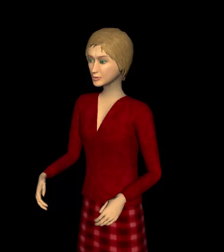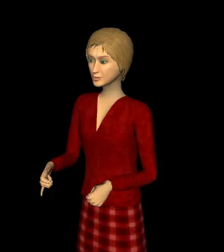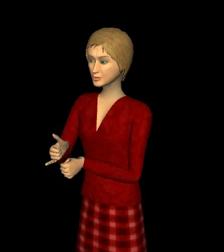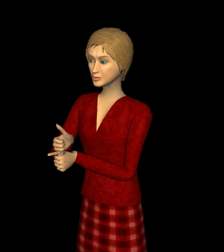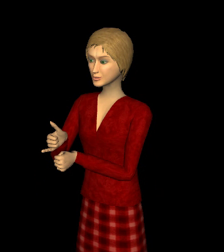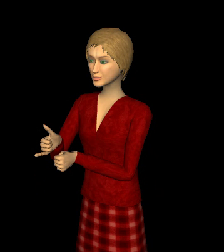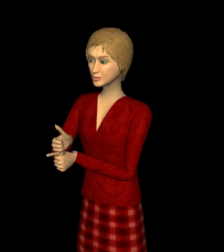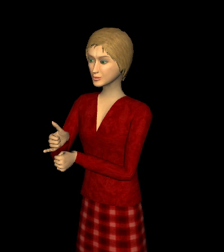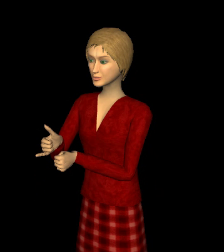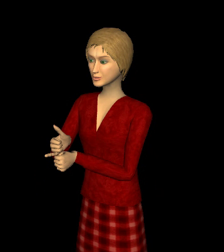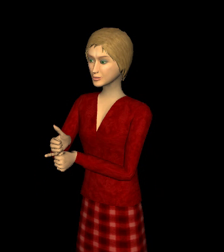قهوة